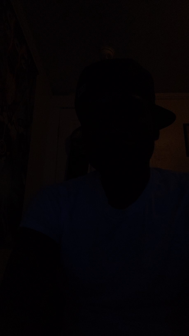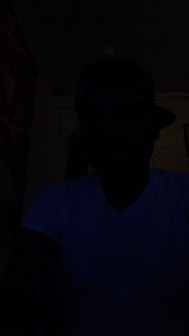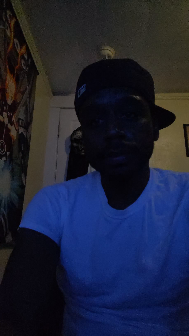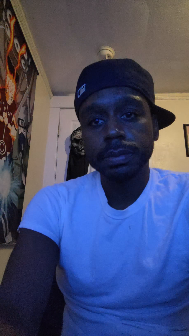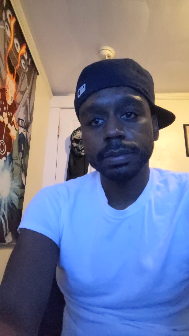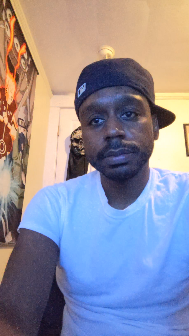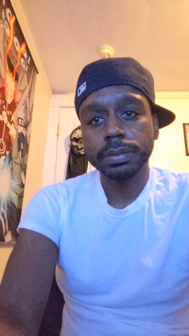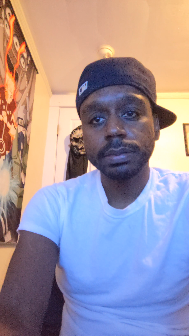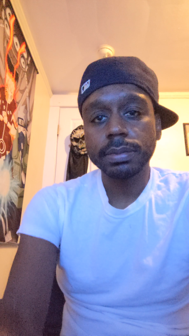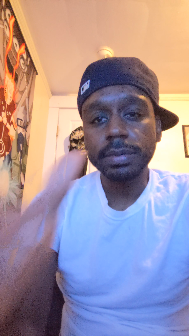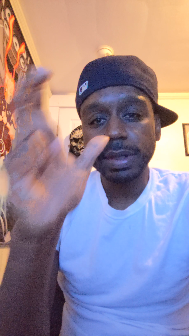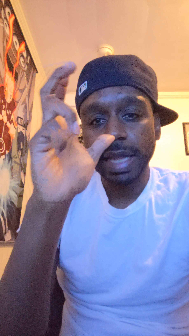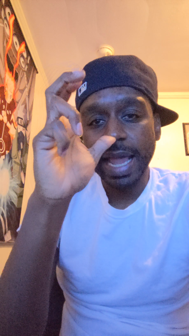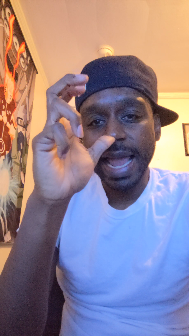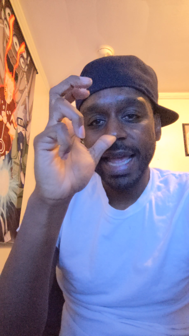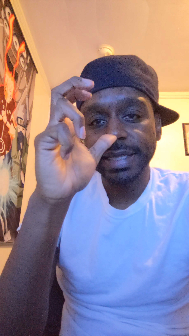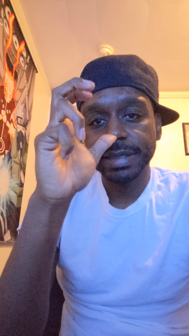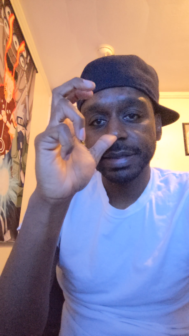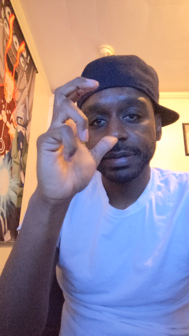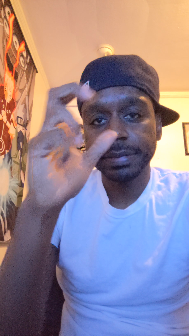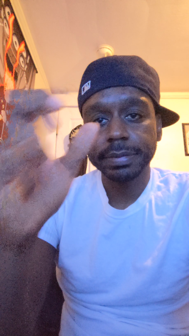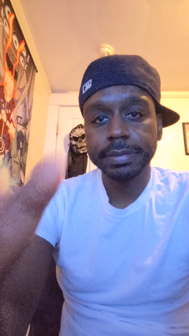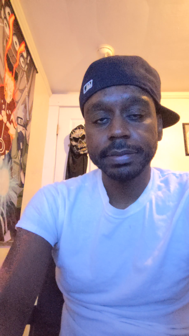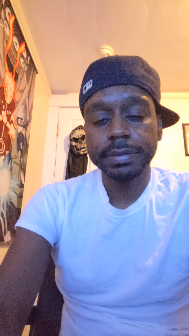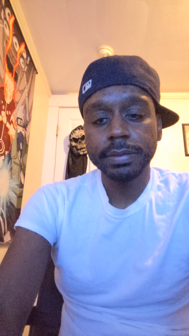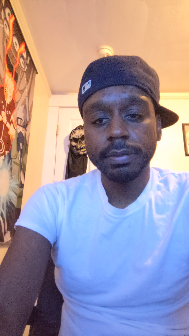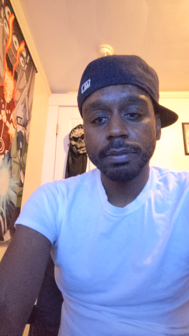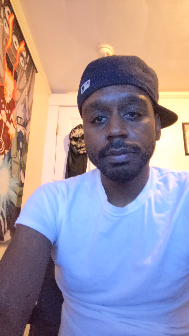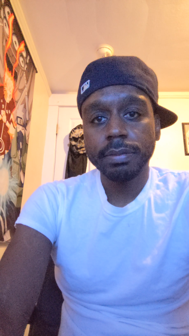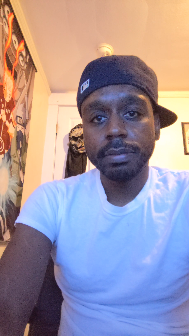ant